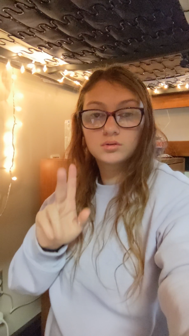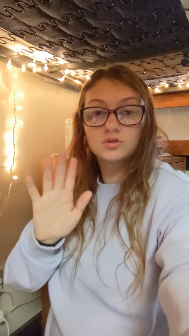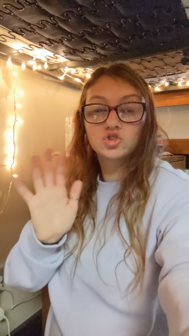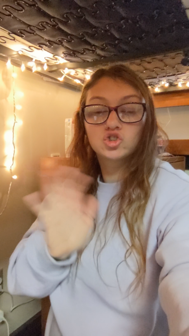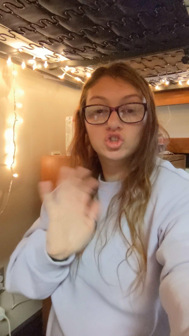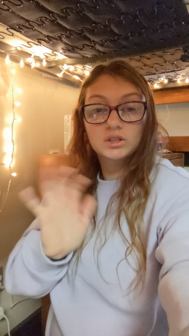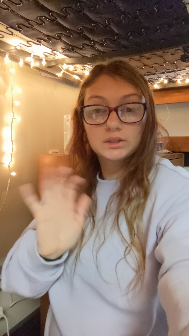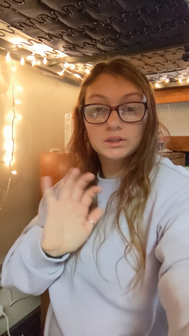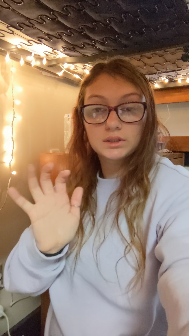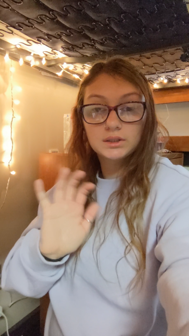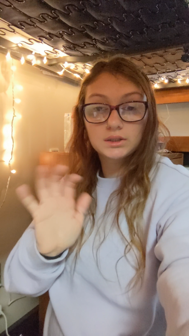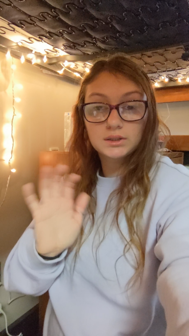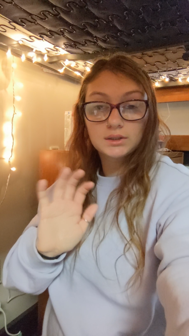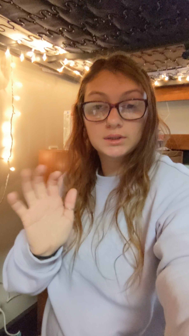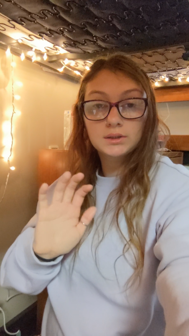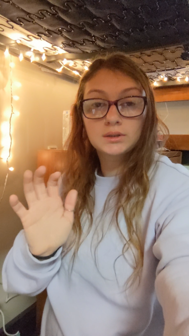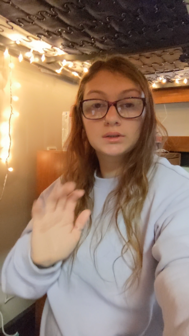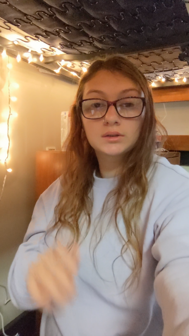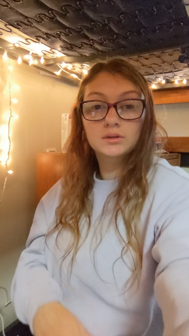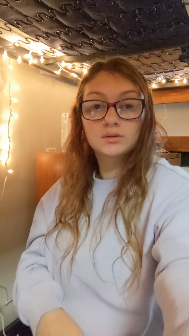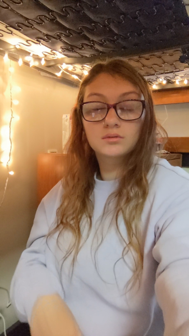cheese